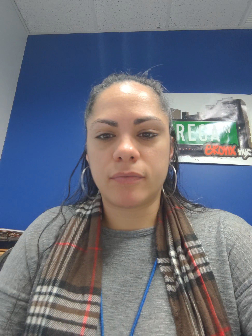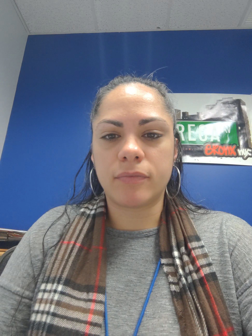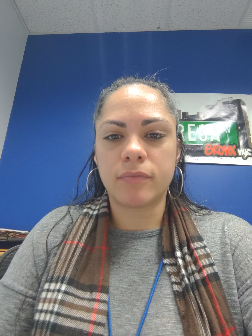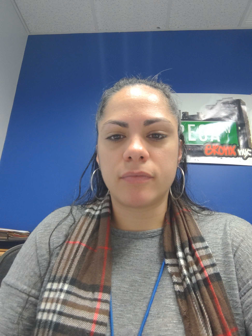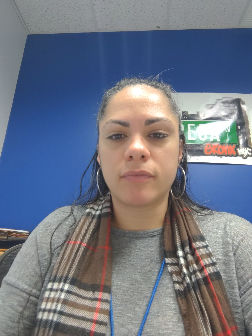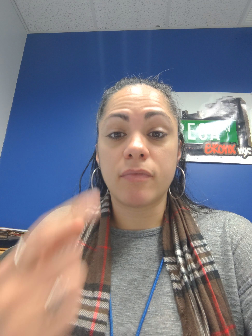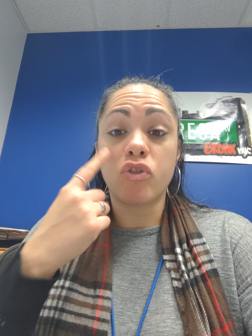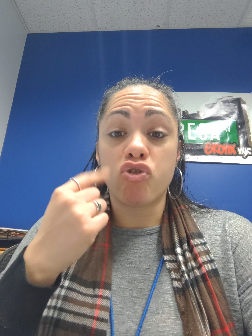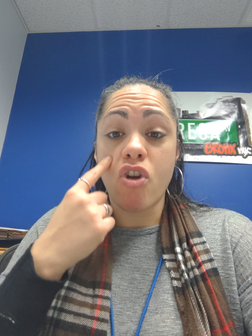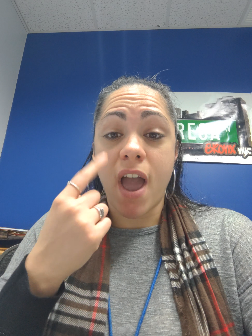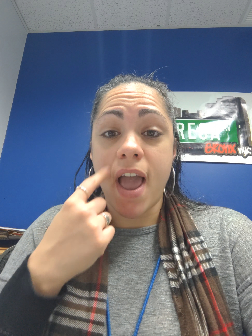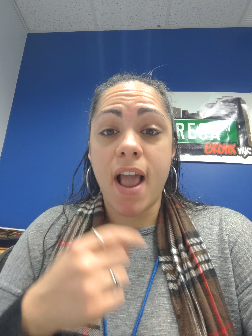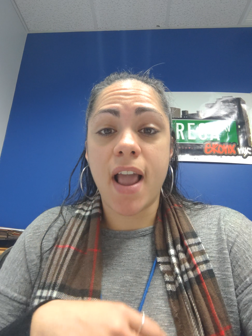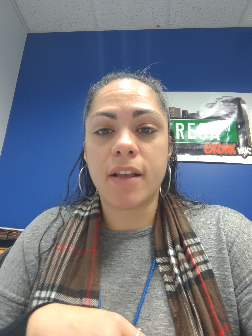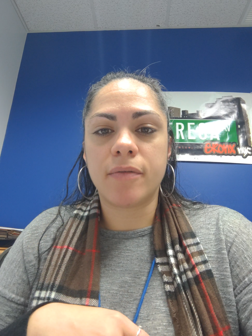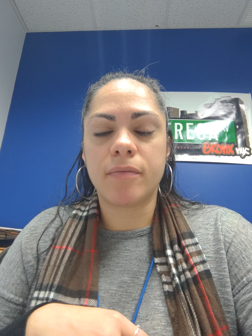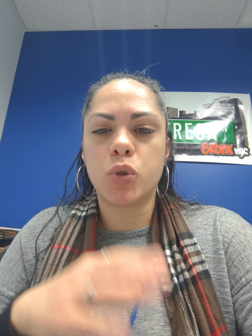cry